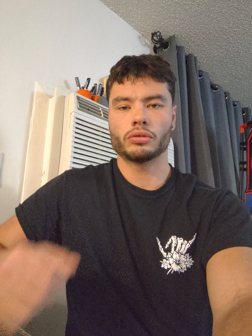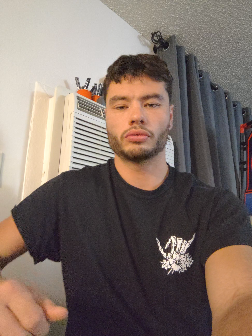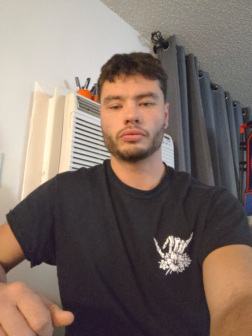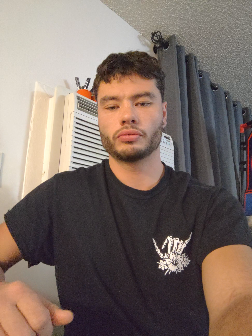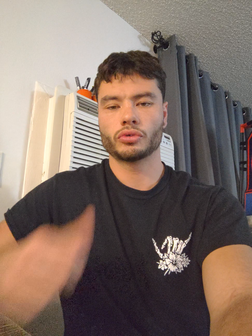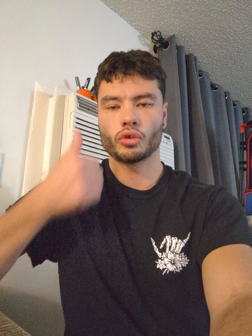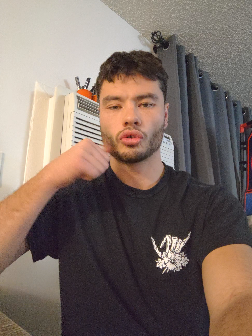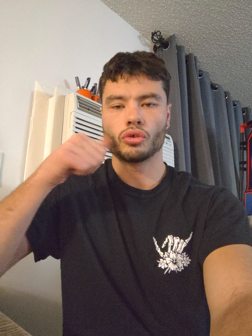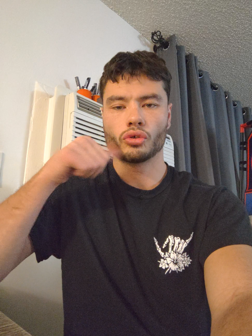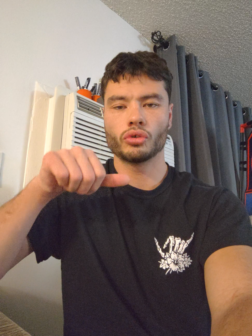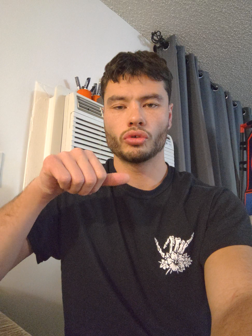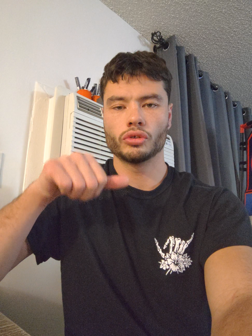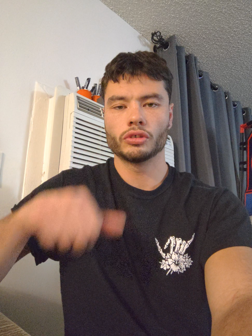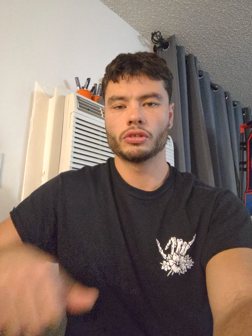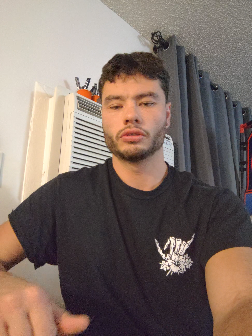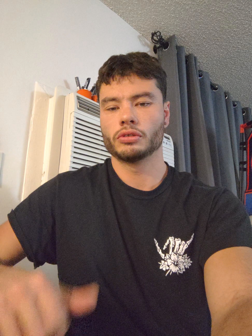girl